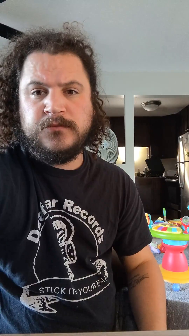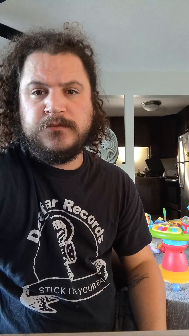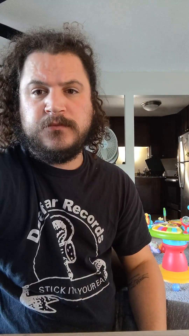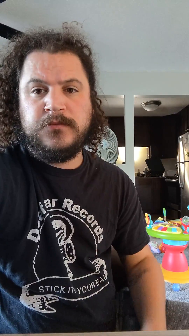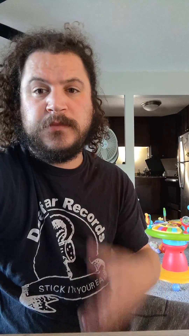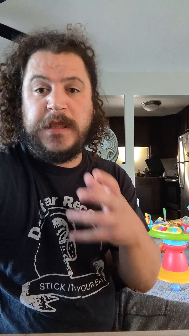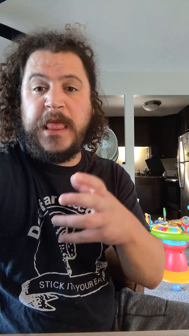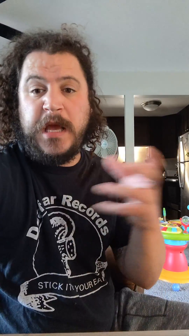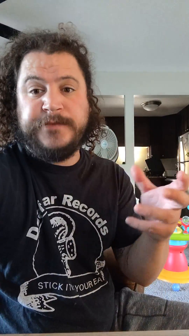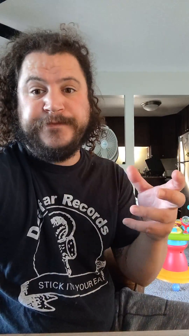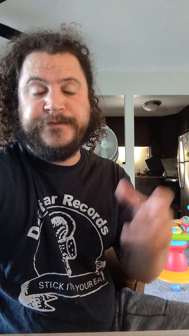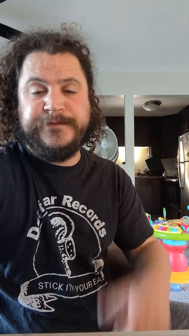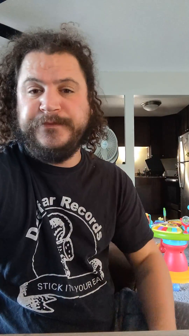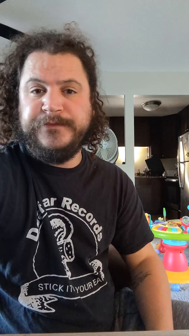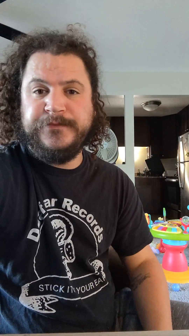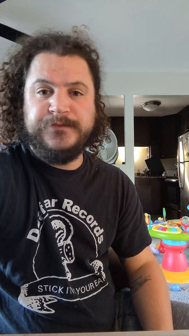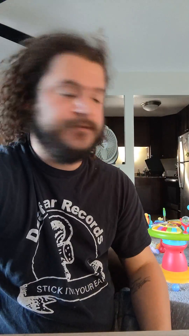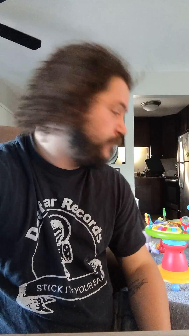a lot